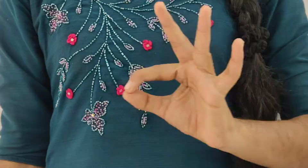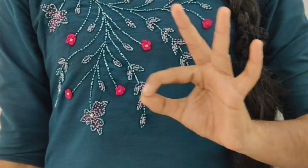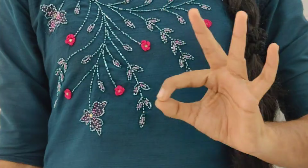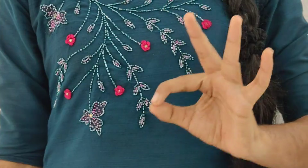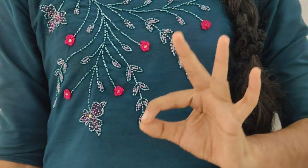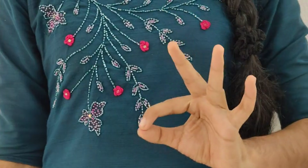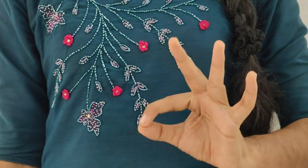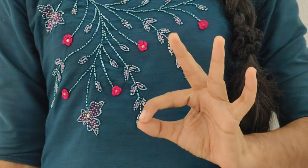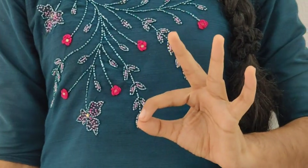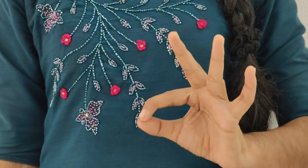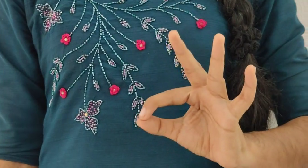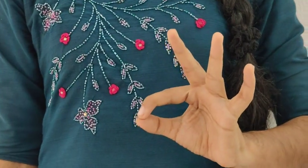ഔ